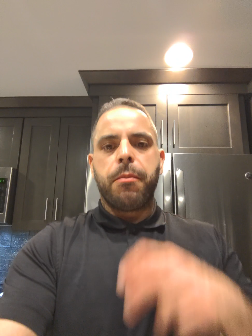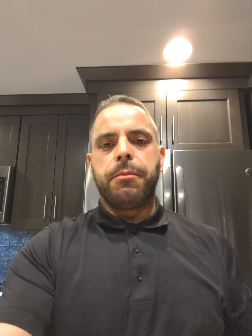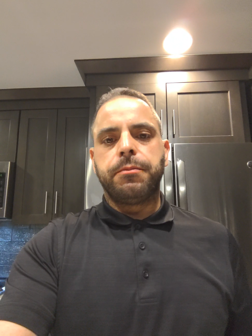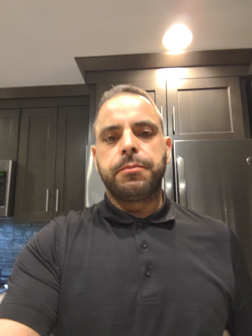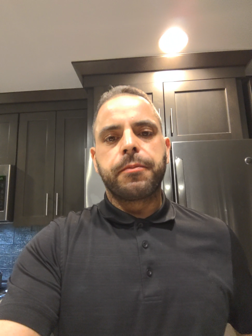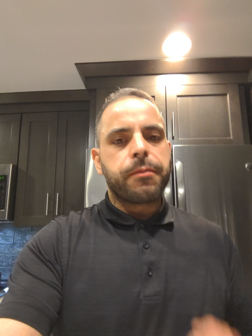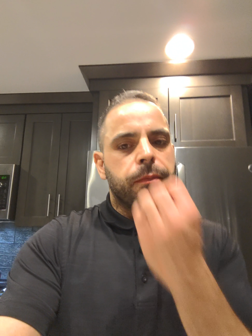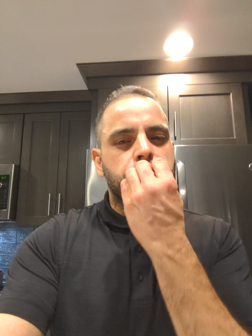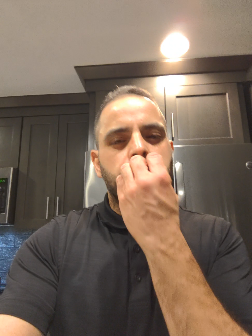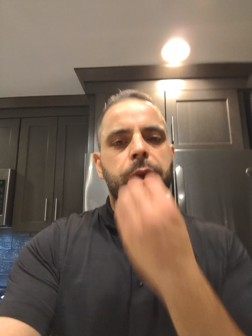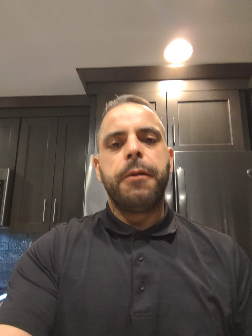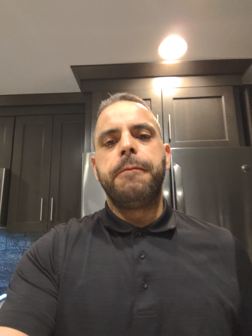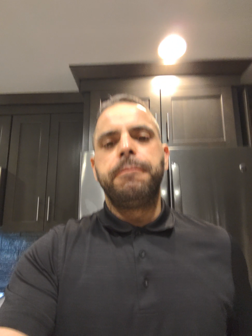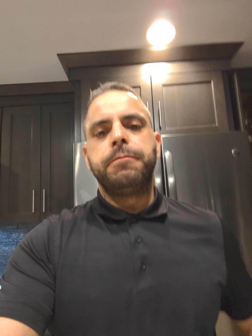food